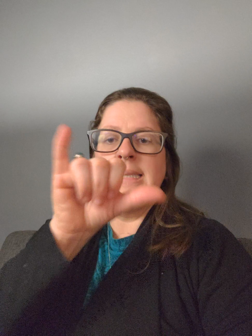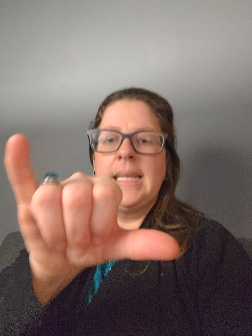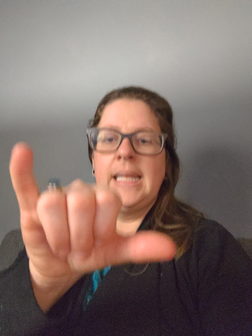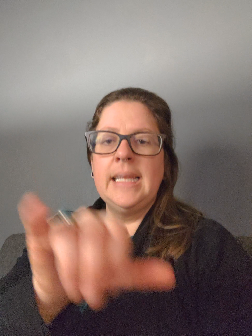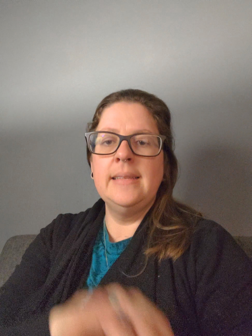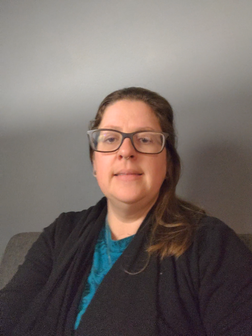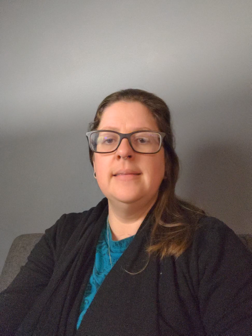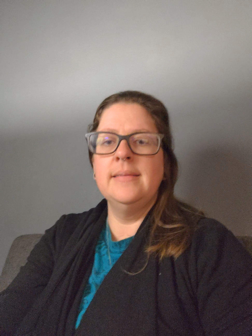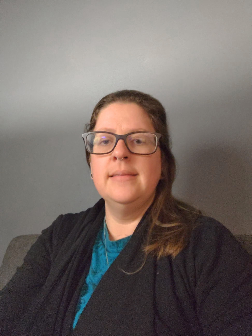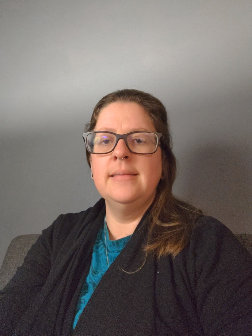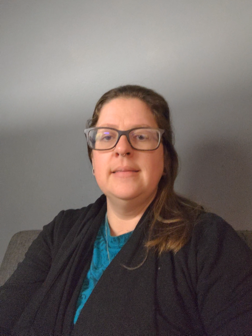stay